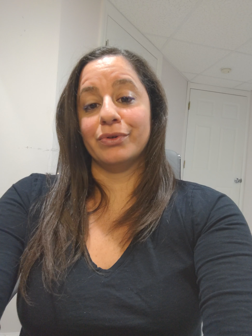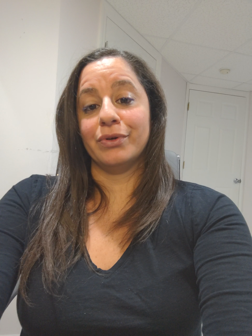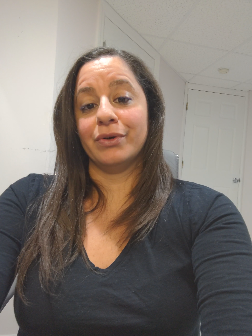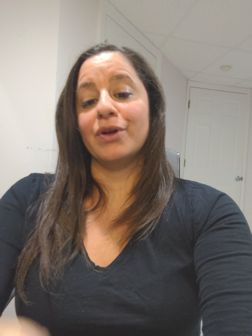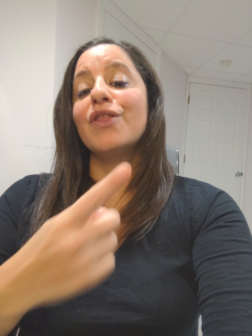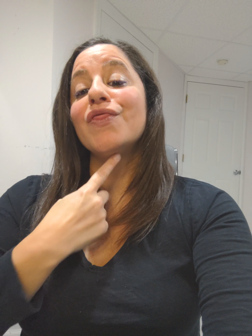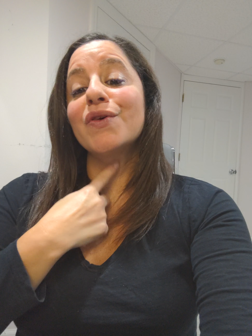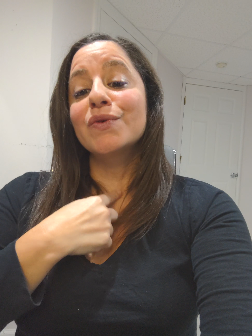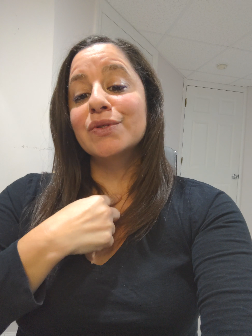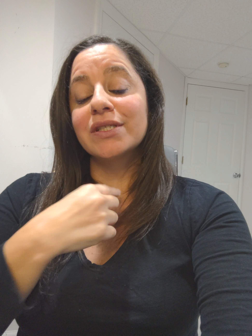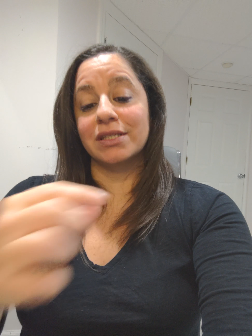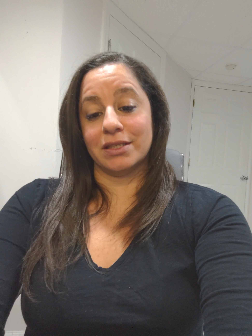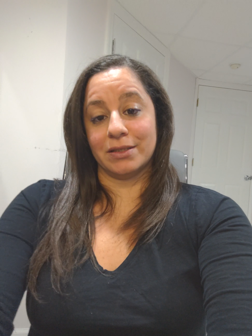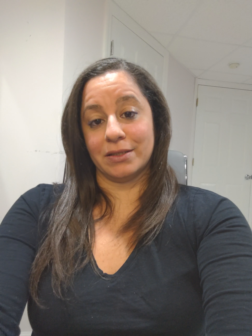thirsty